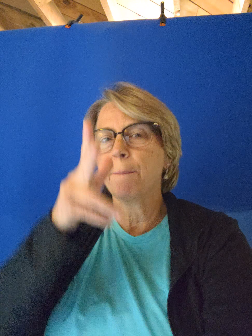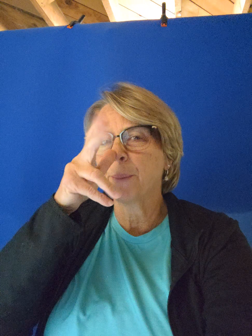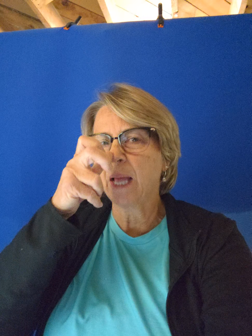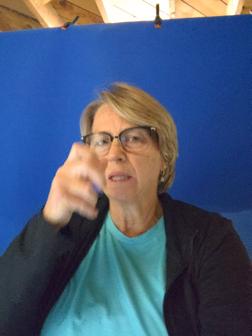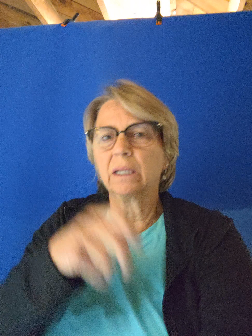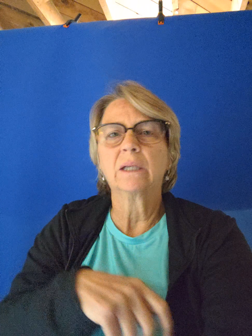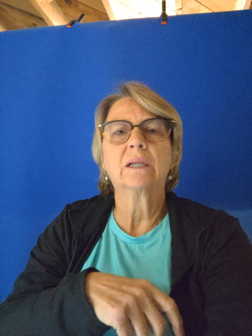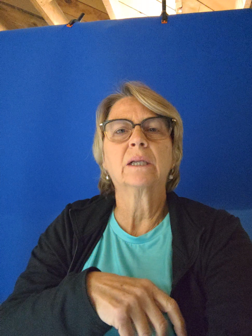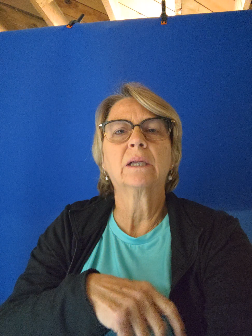bug